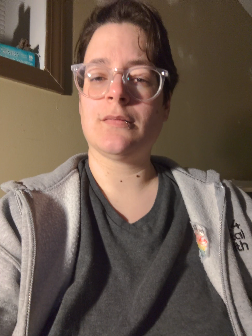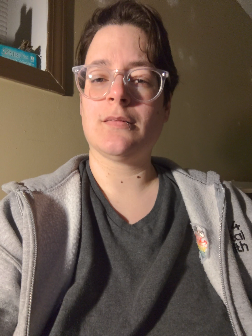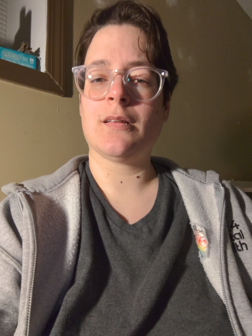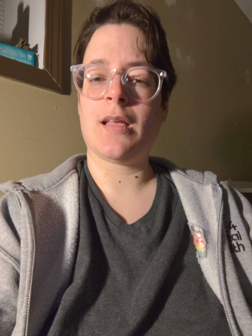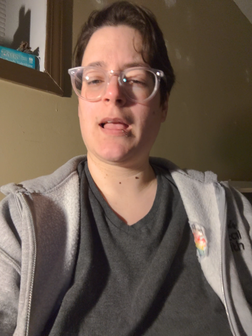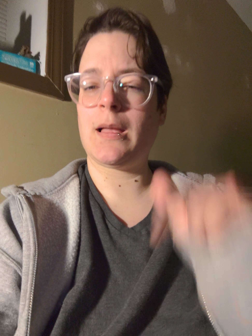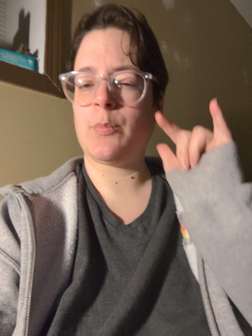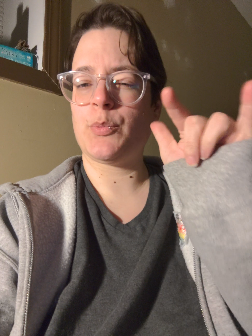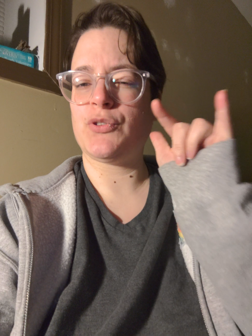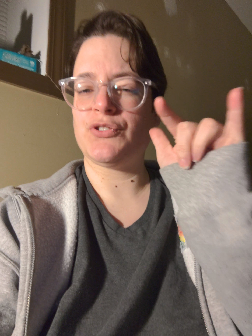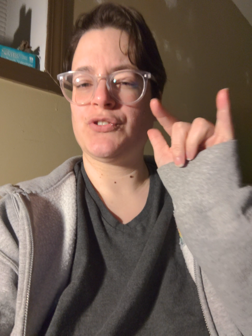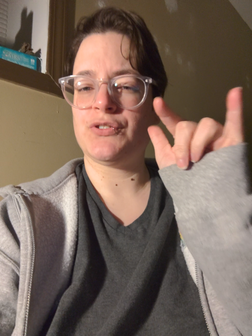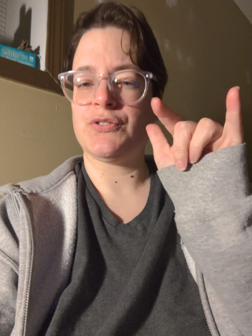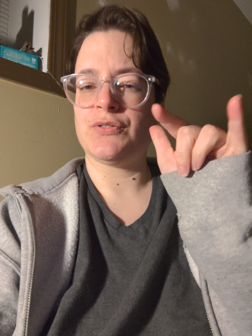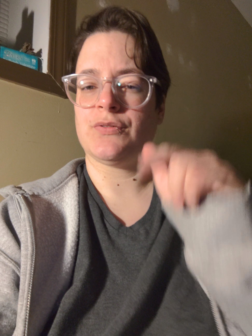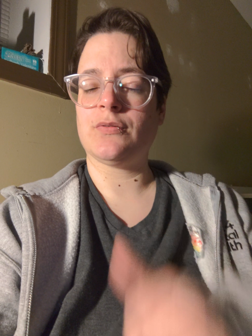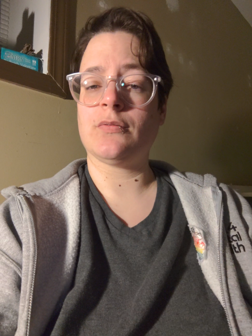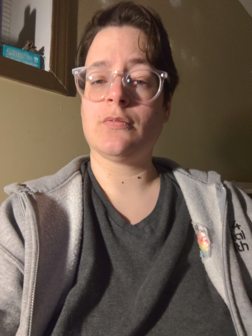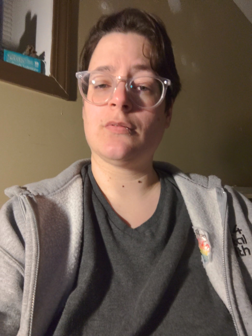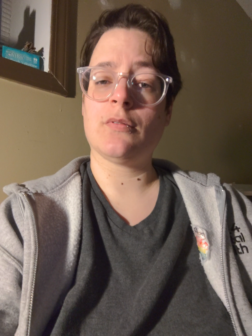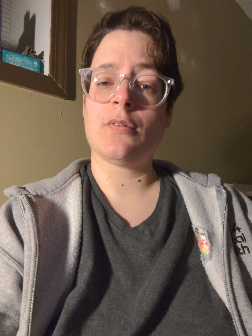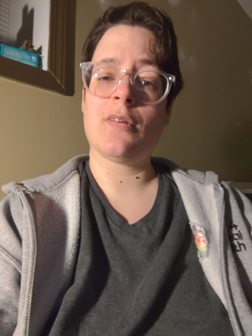airplane